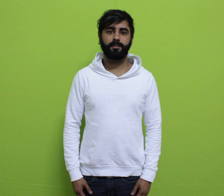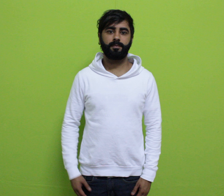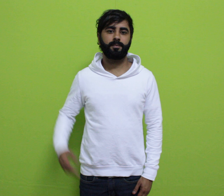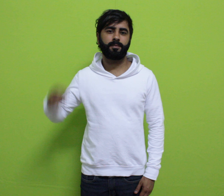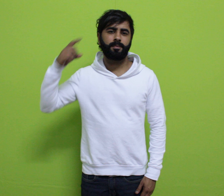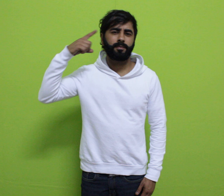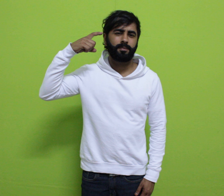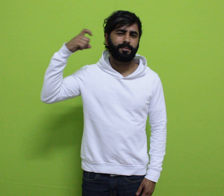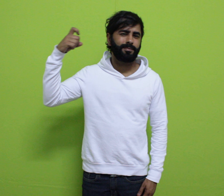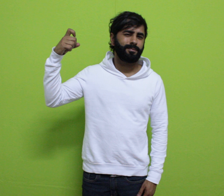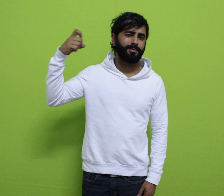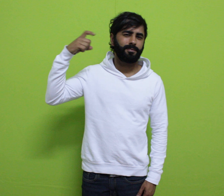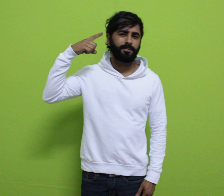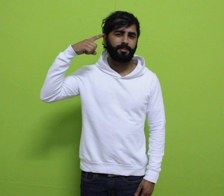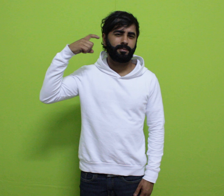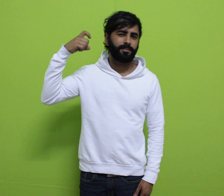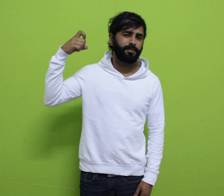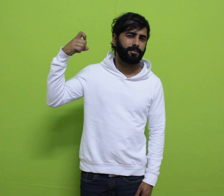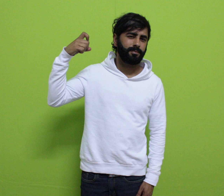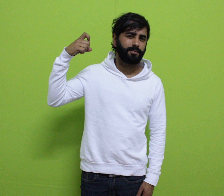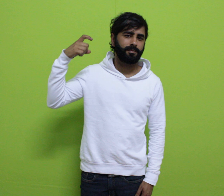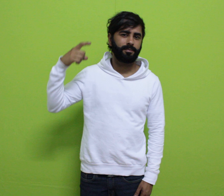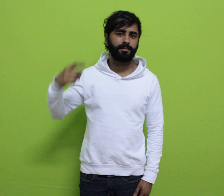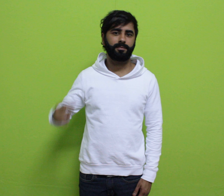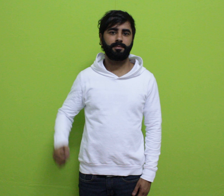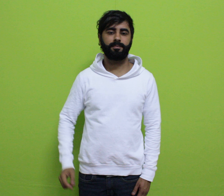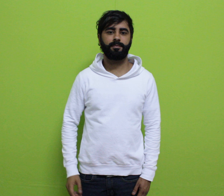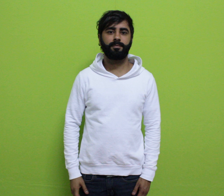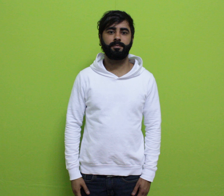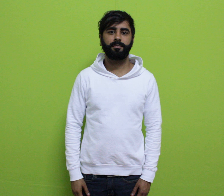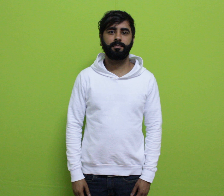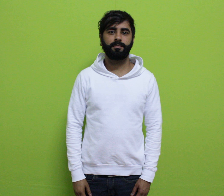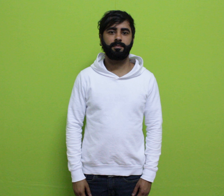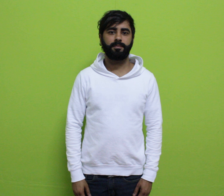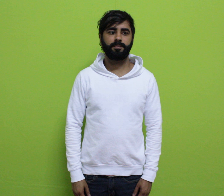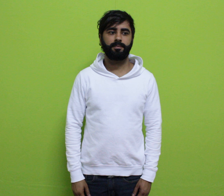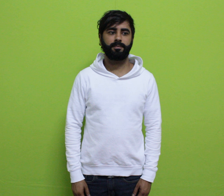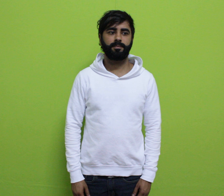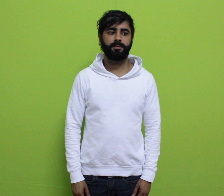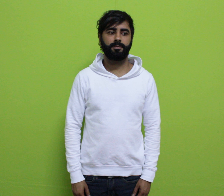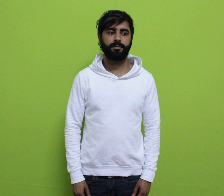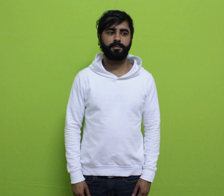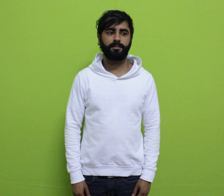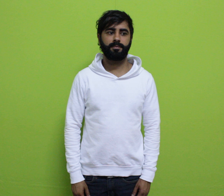barulho